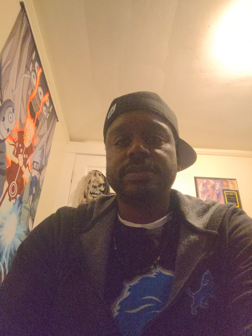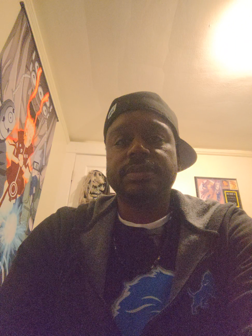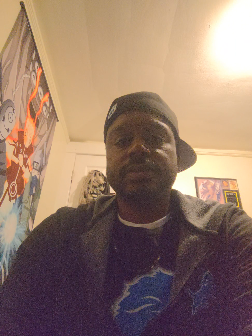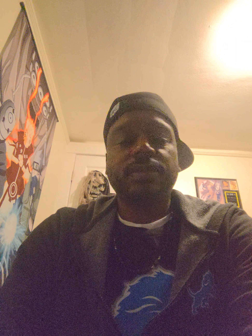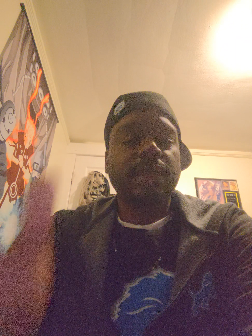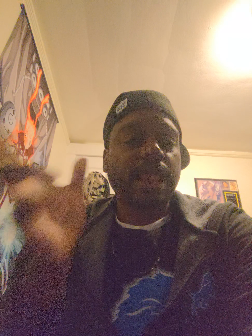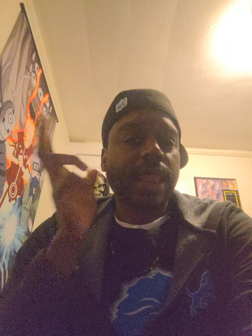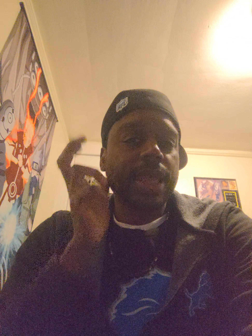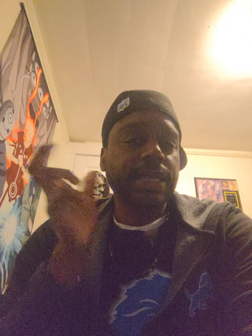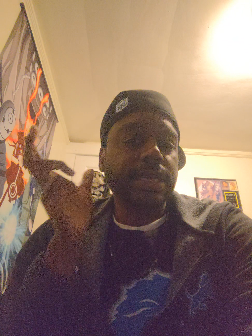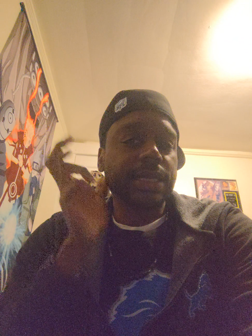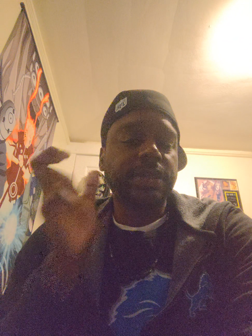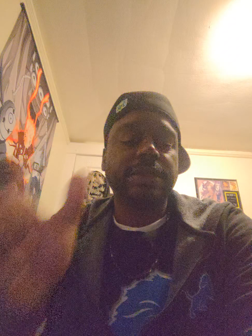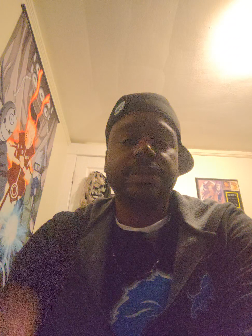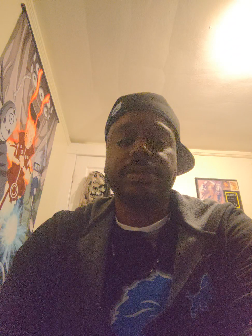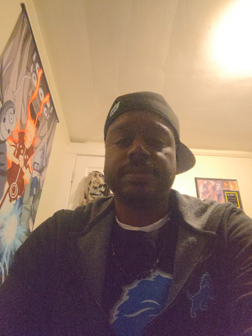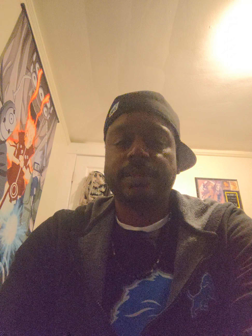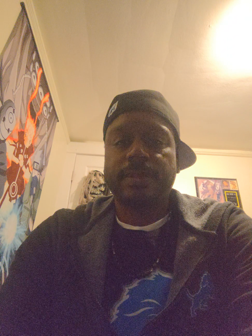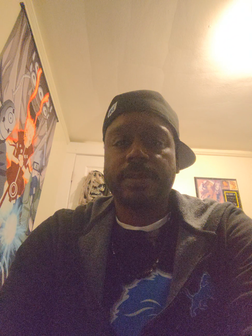listen